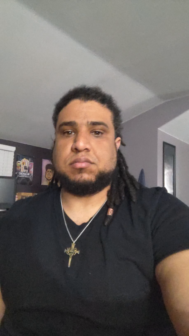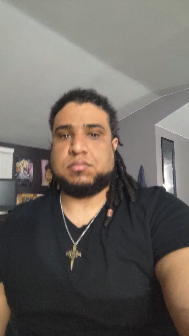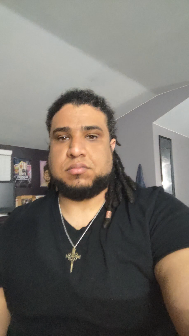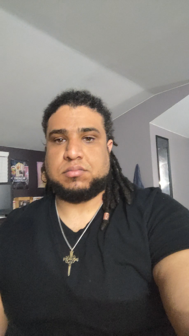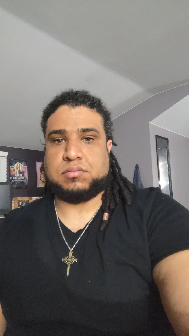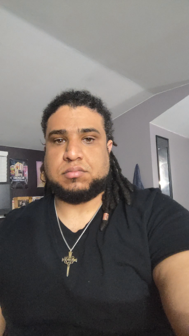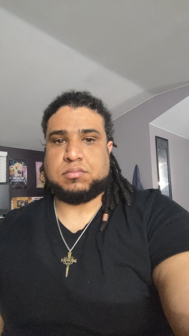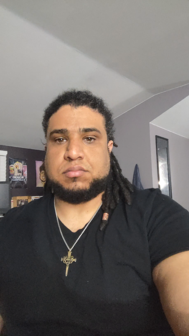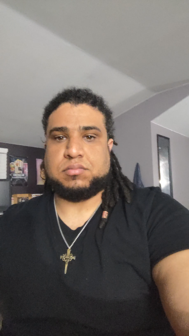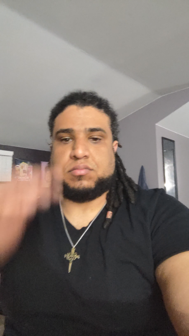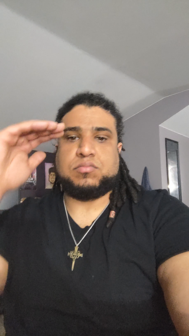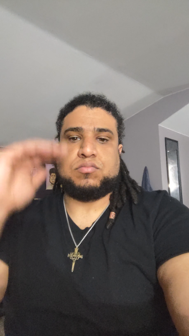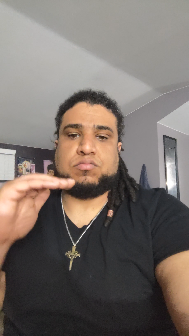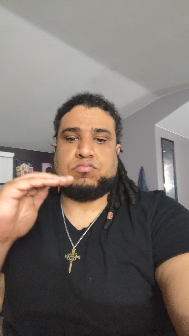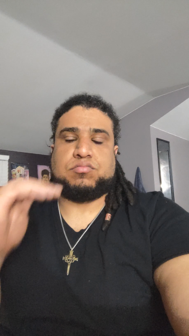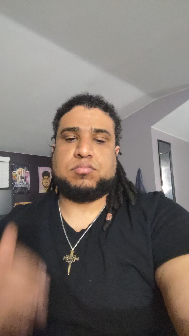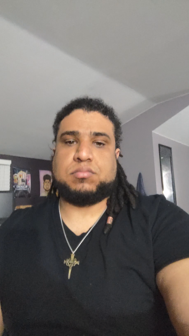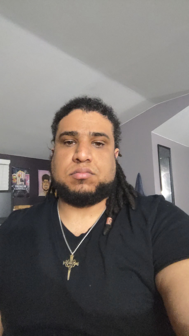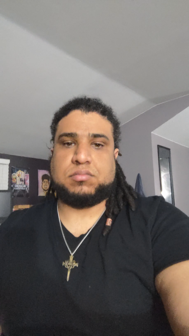short